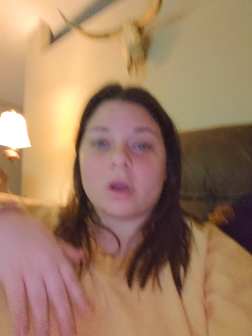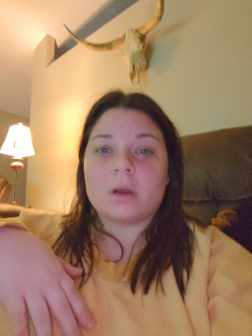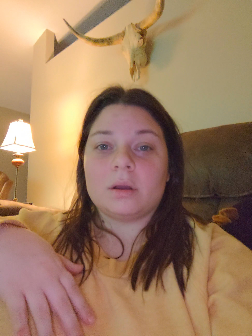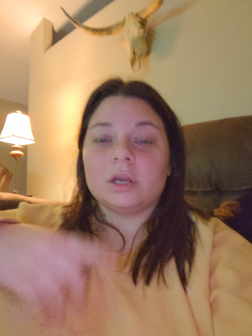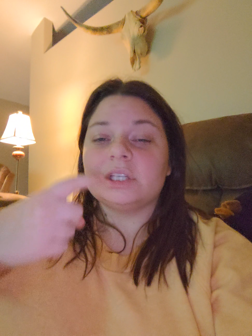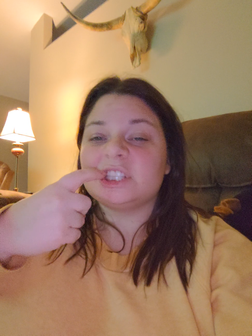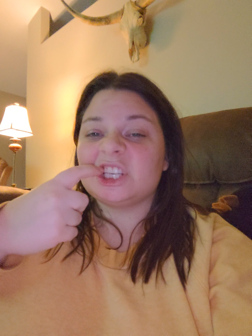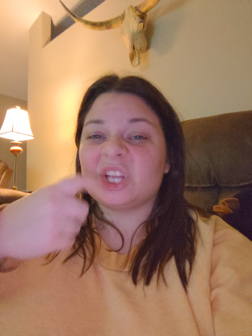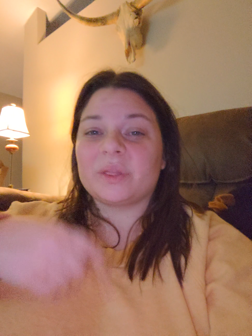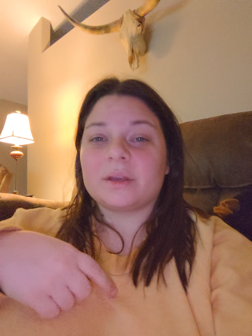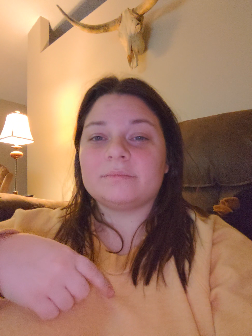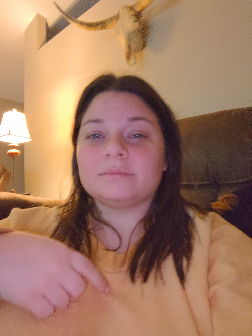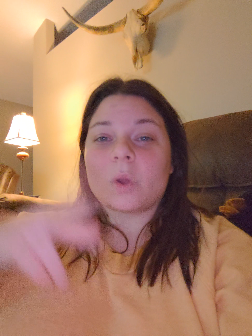tooth